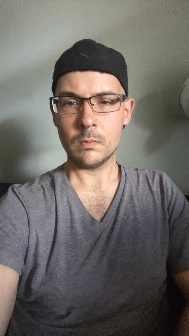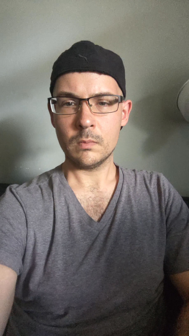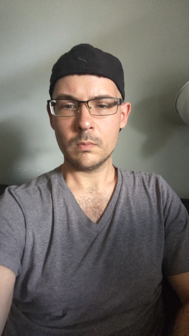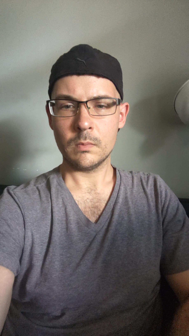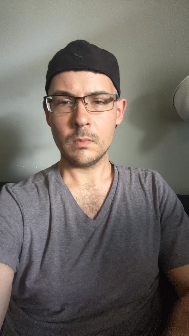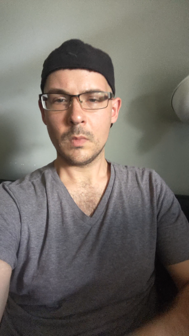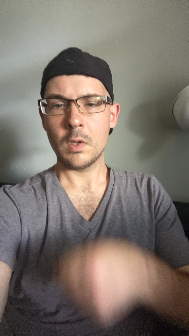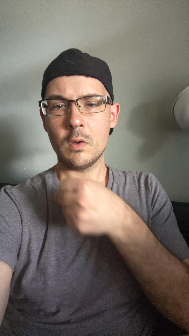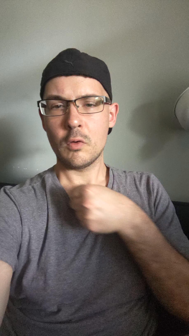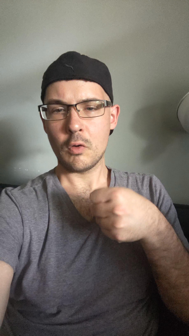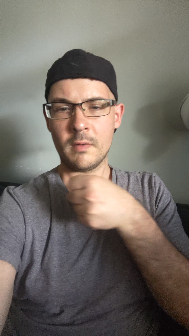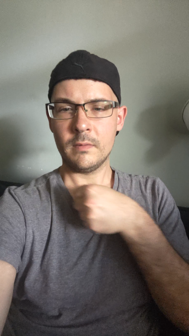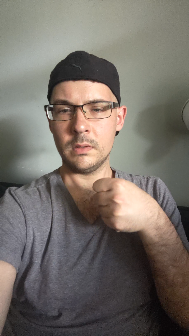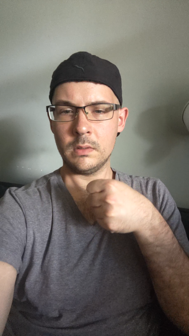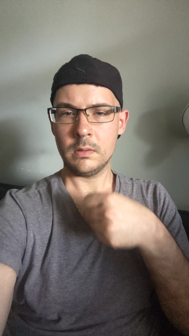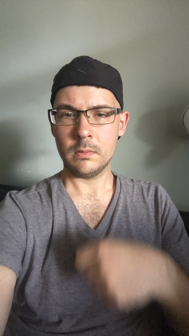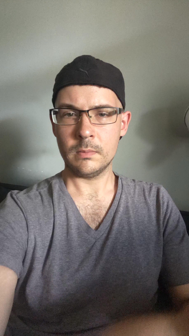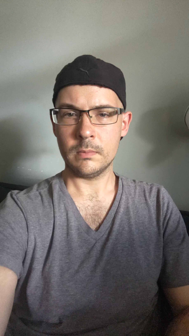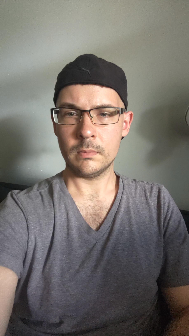coffee